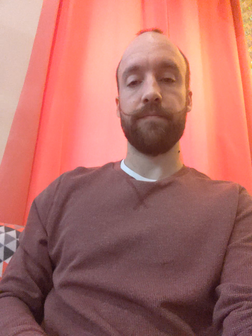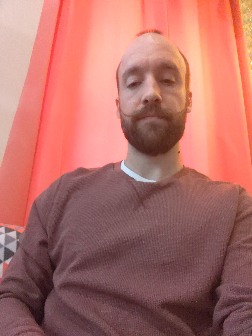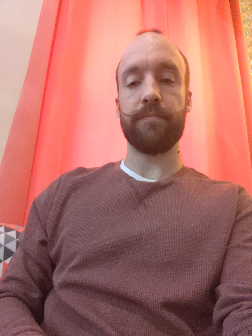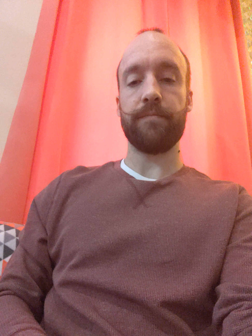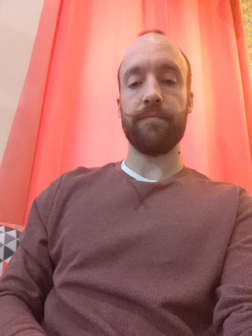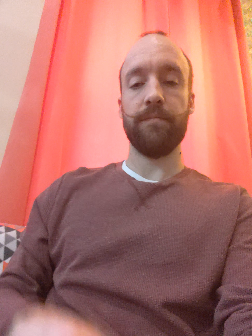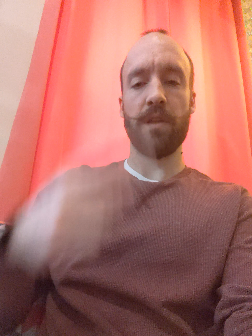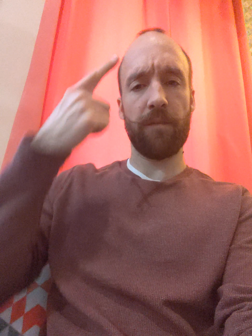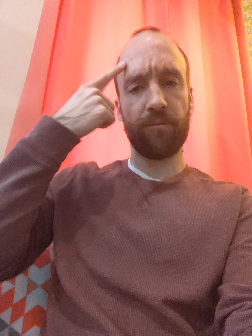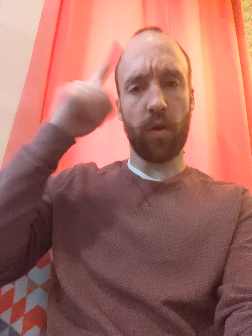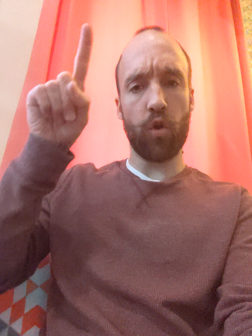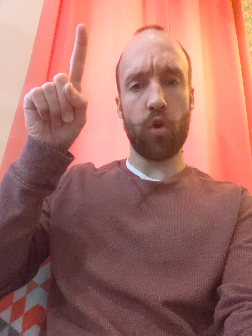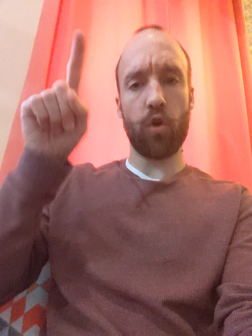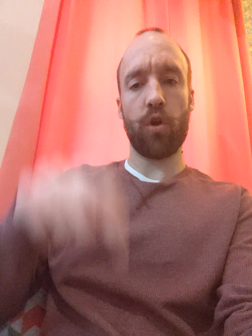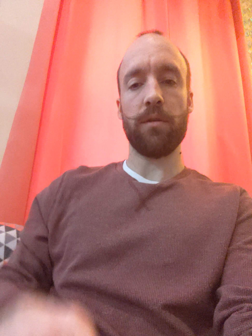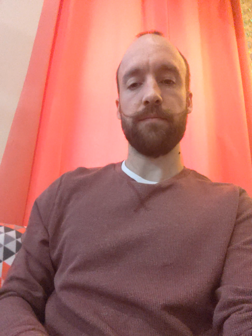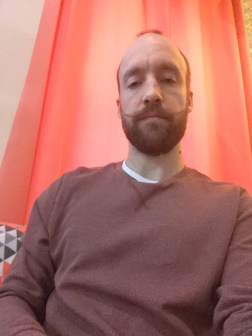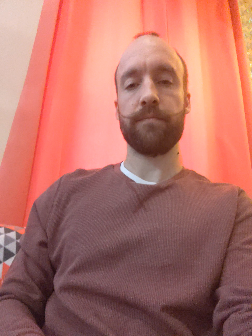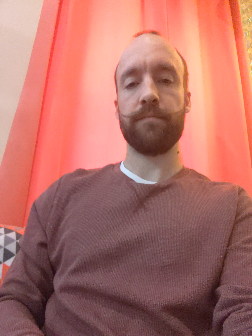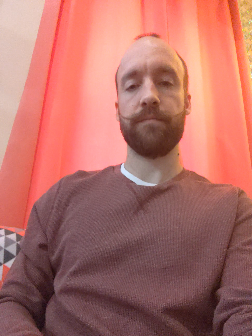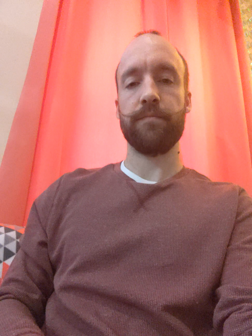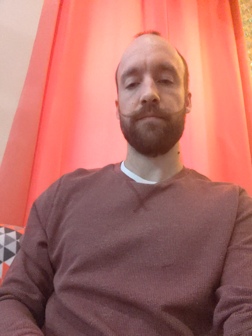for